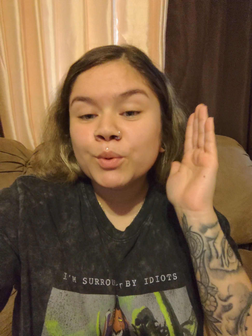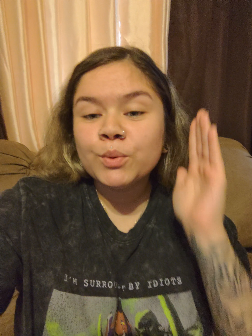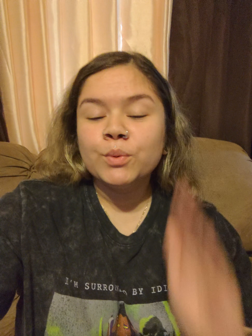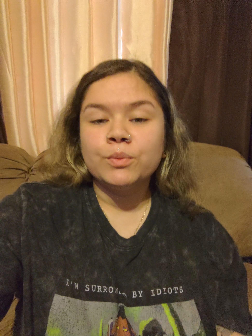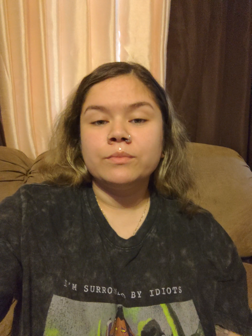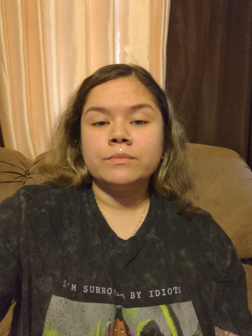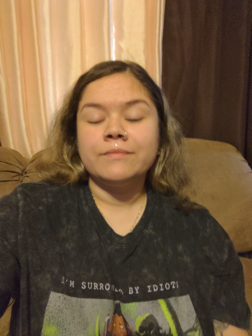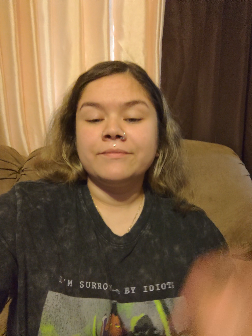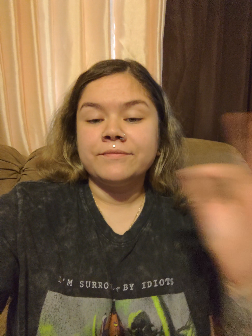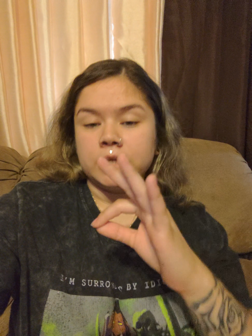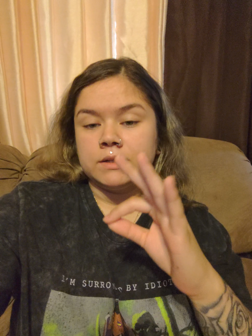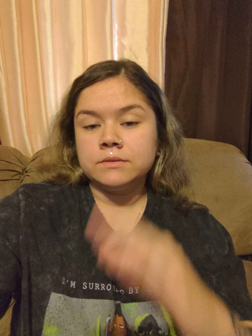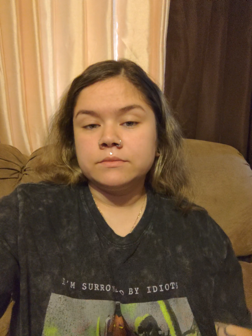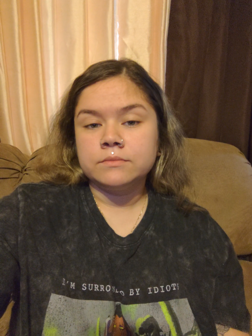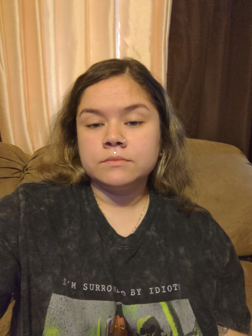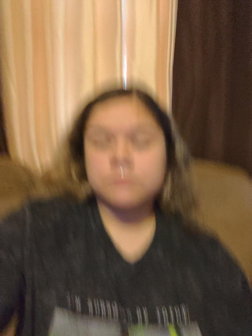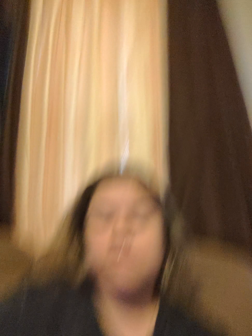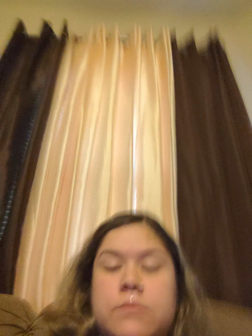fit